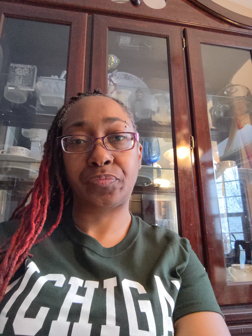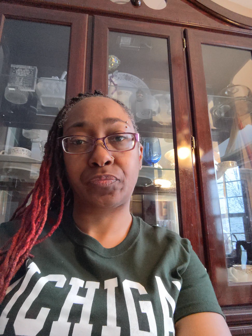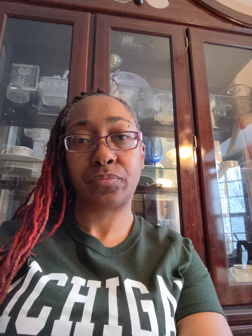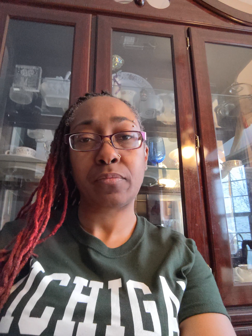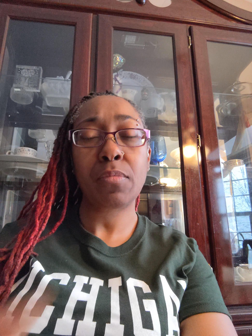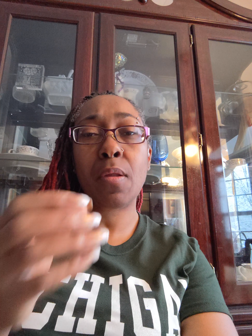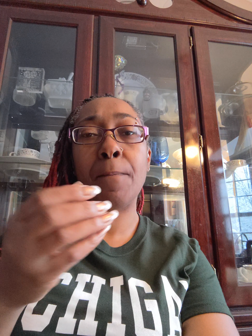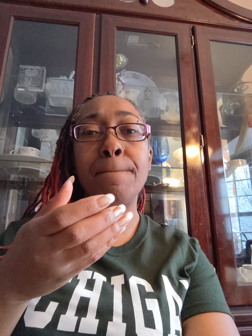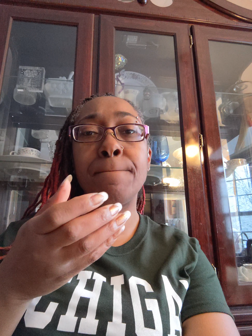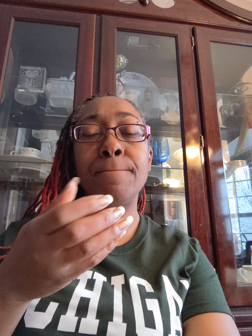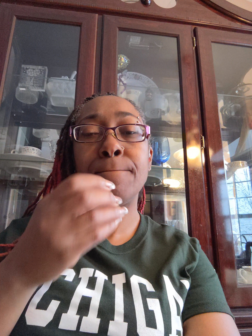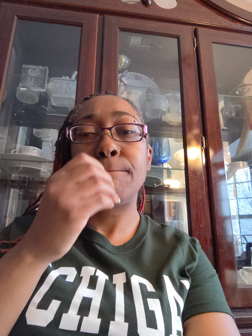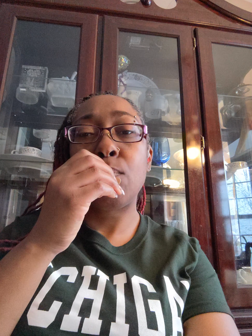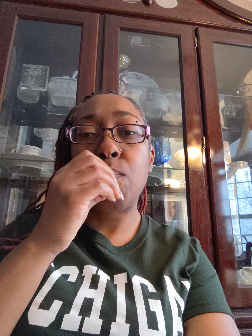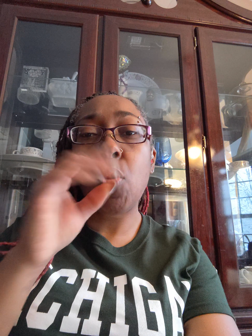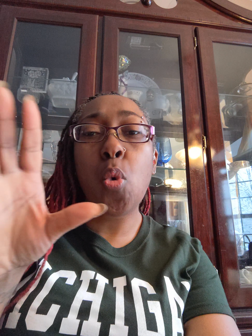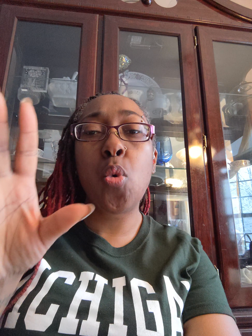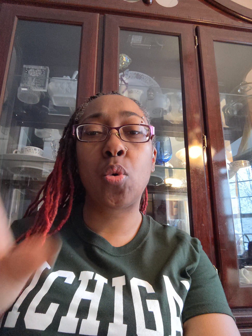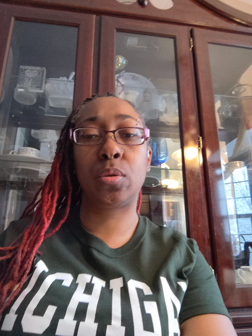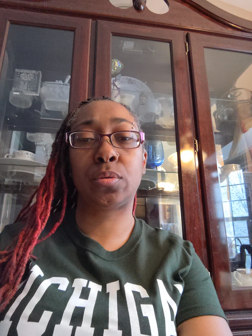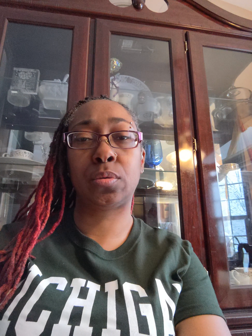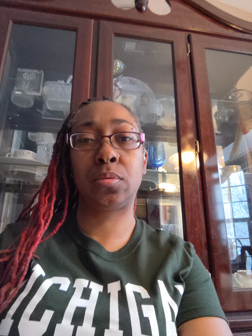blow